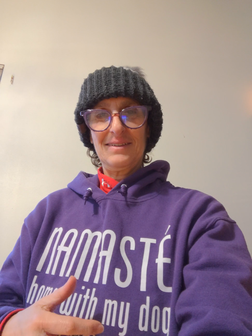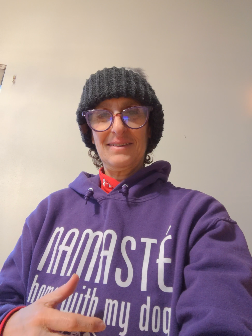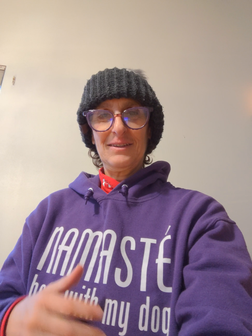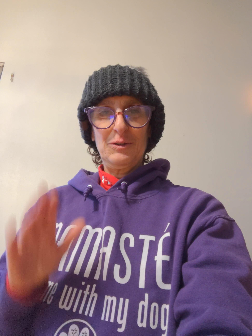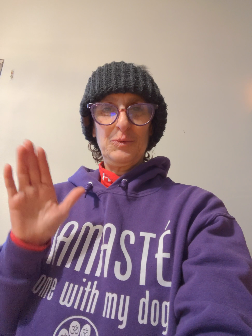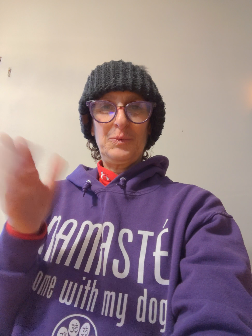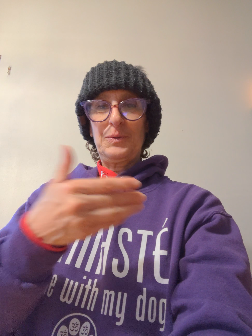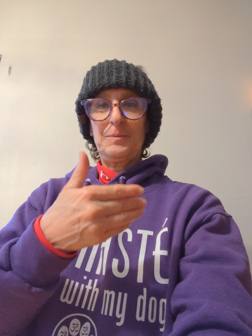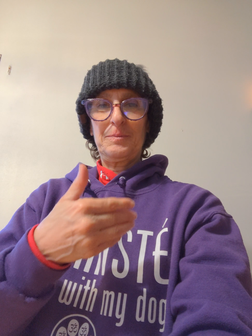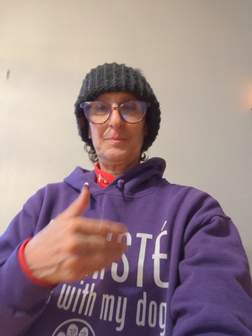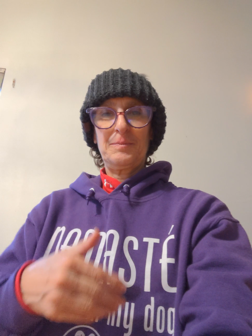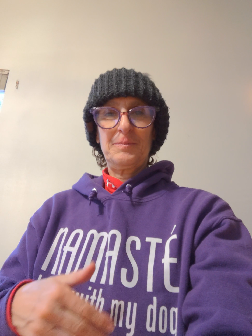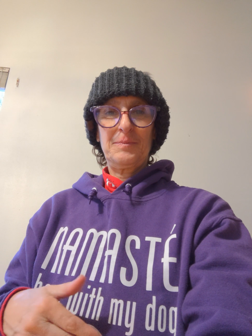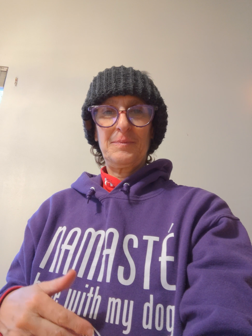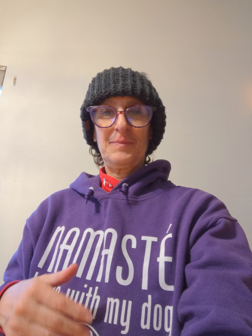room